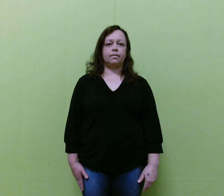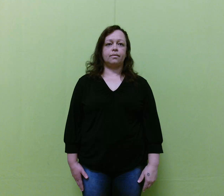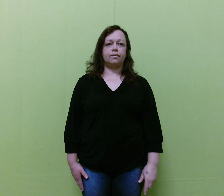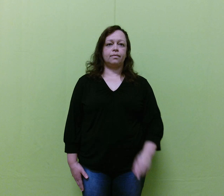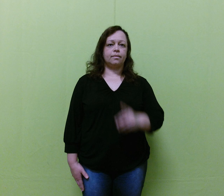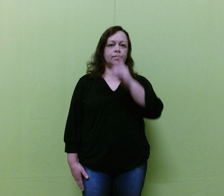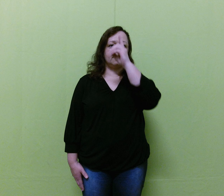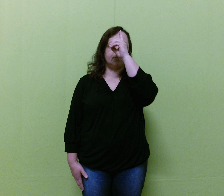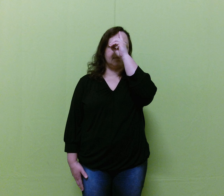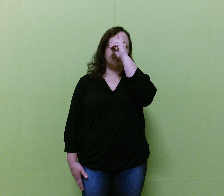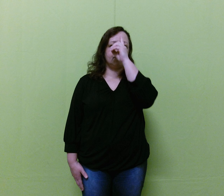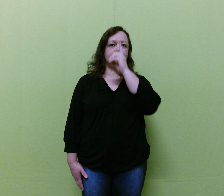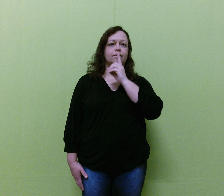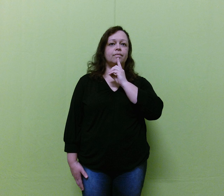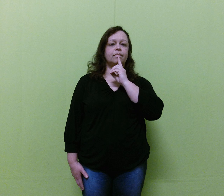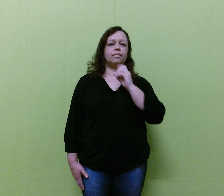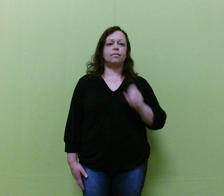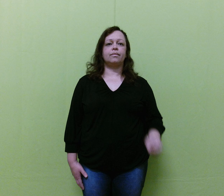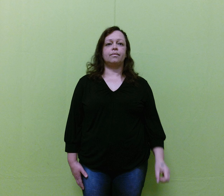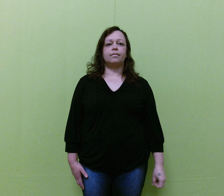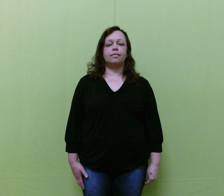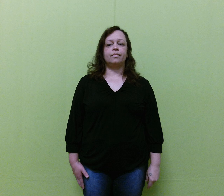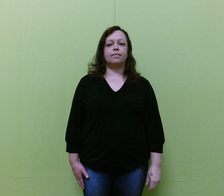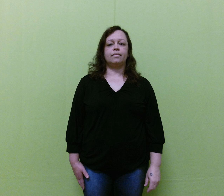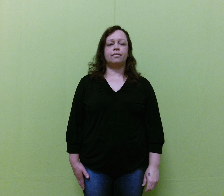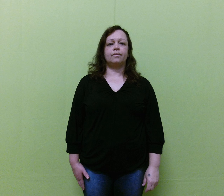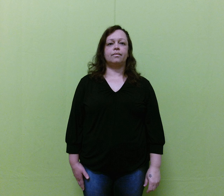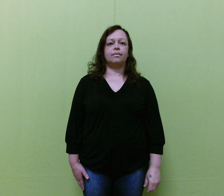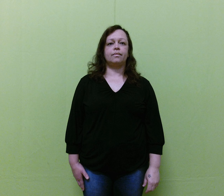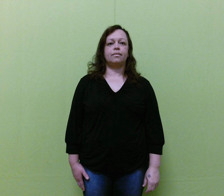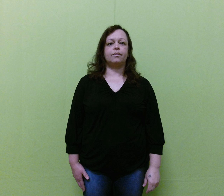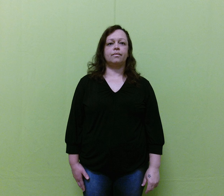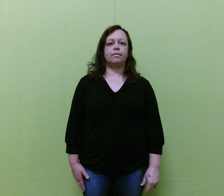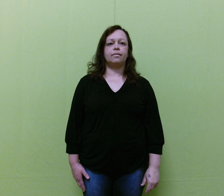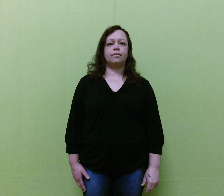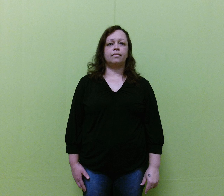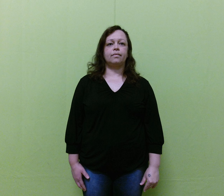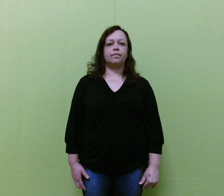amarelo